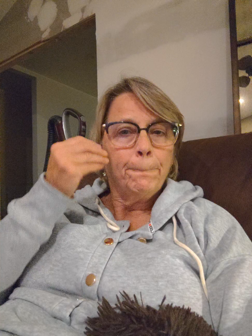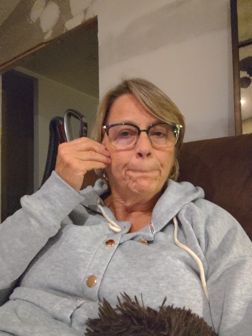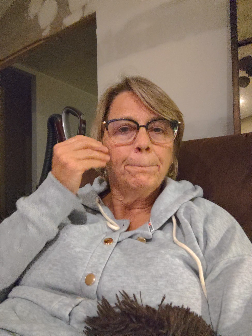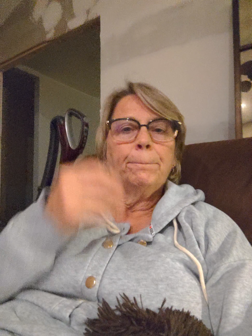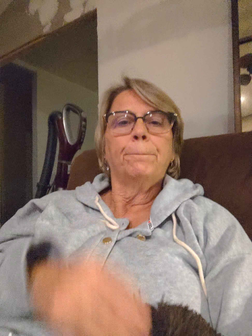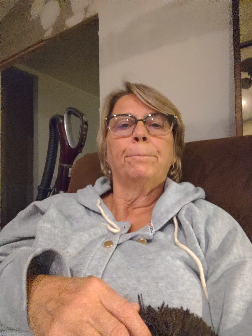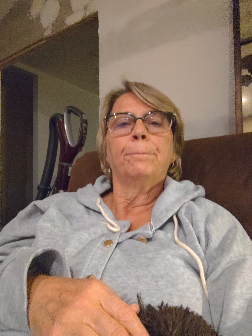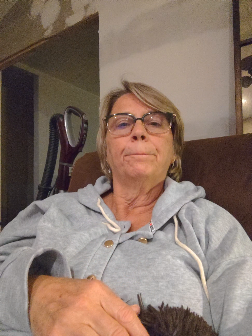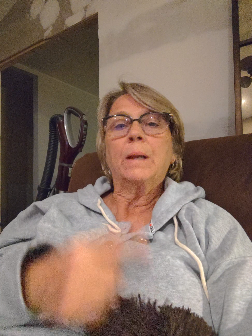home